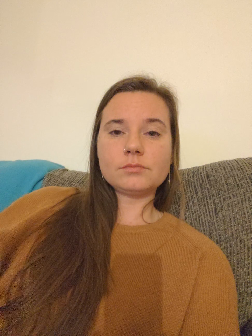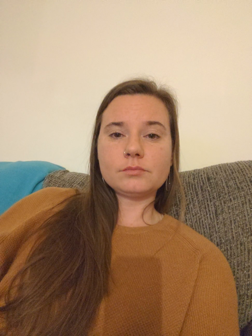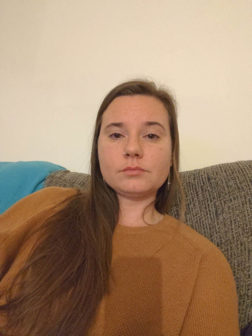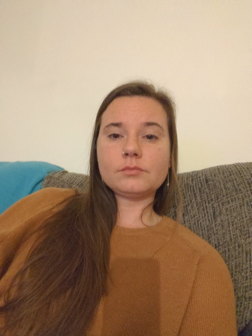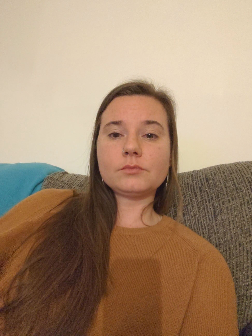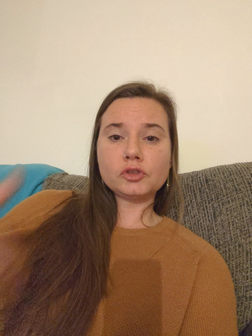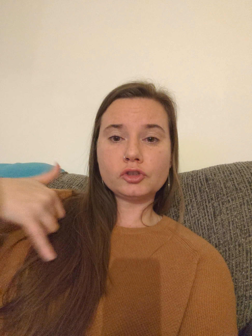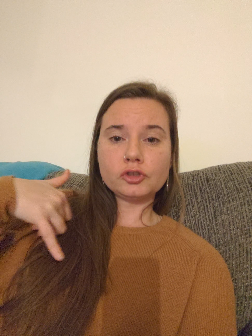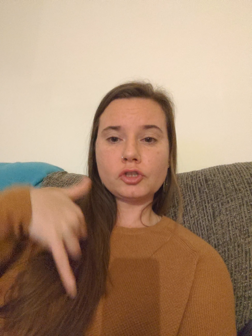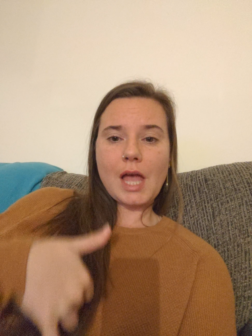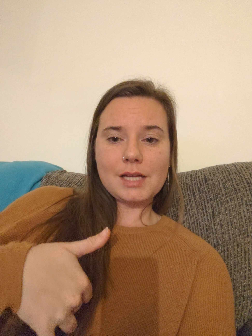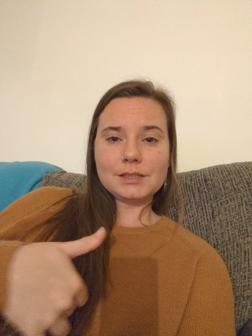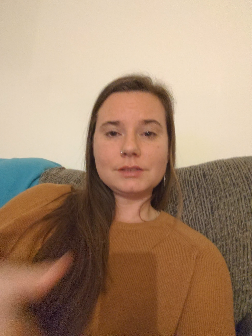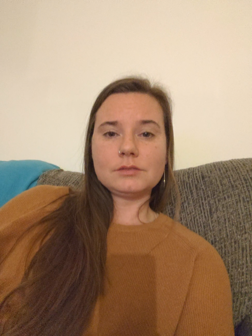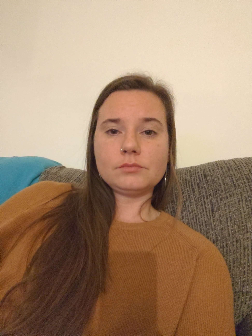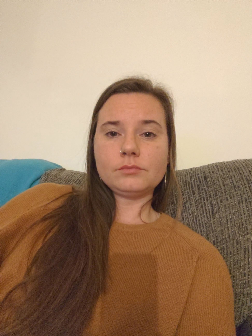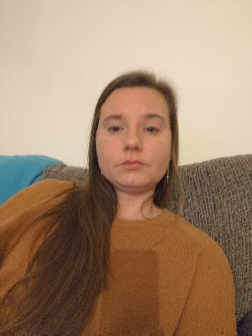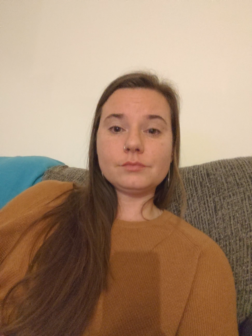jacket